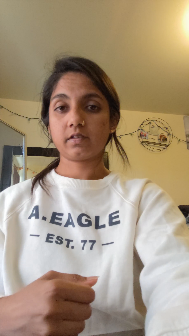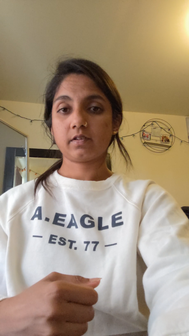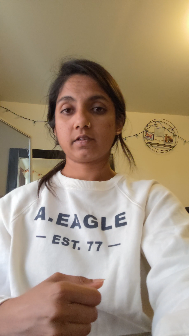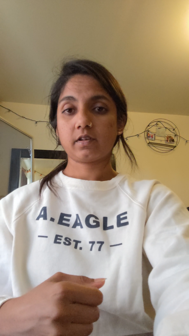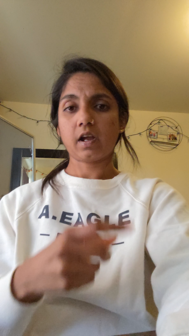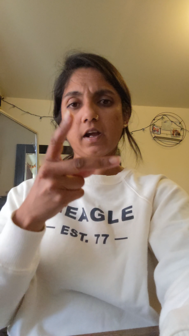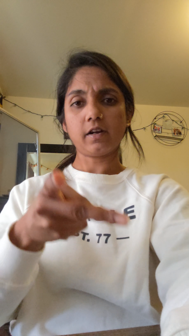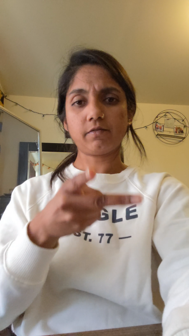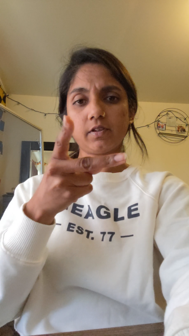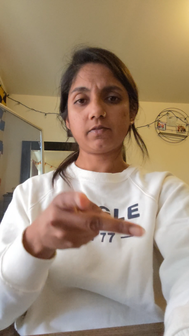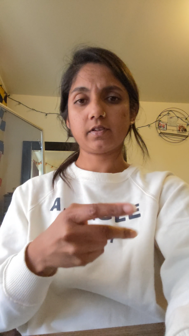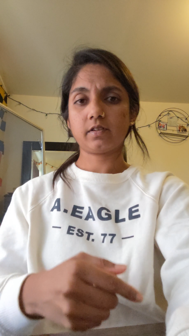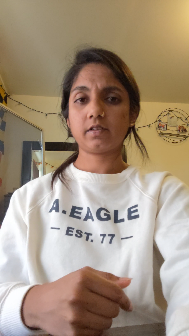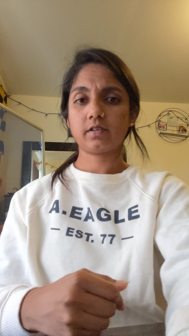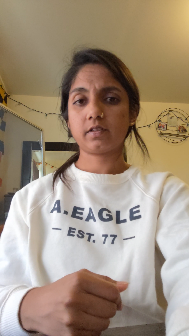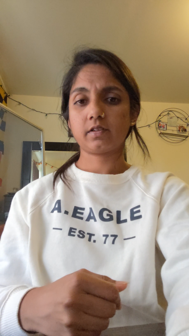careful